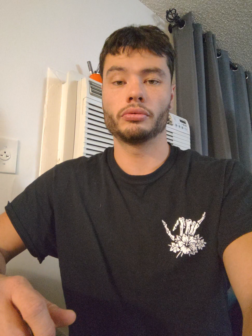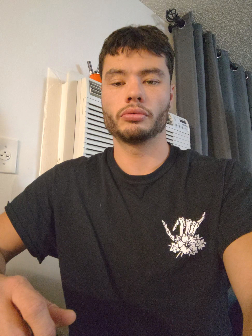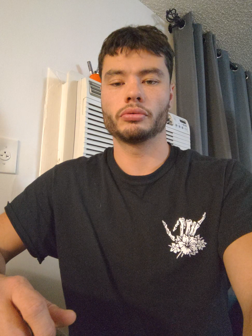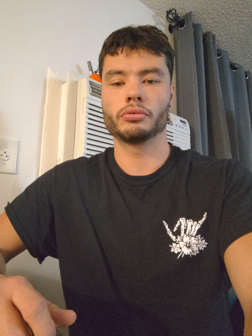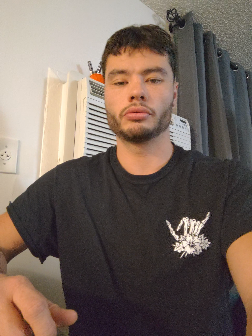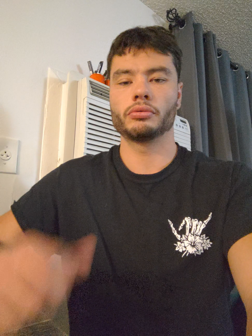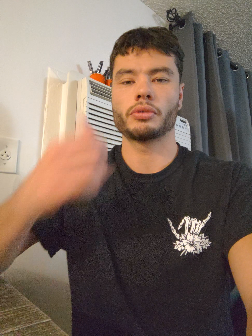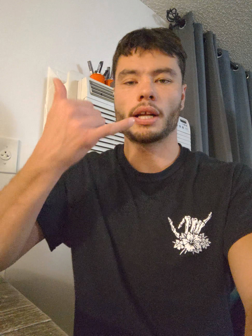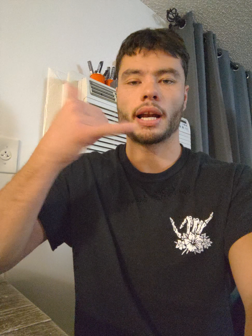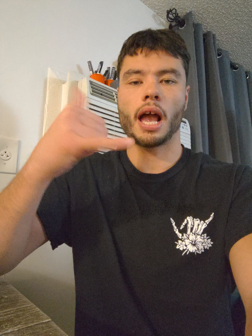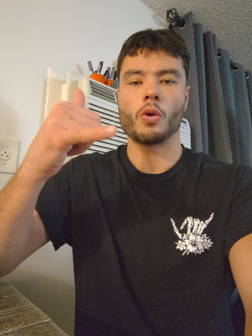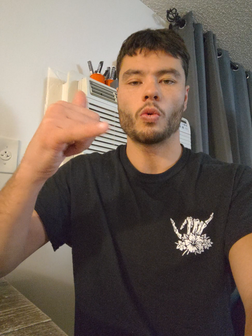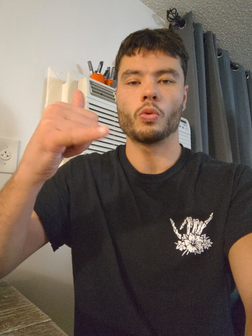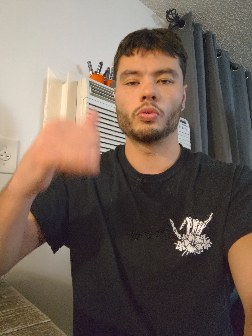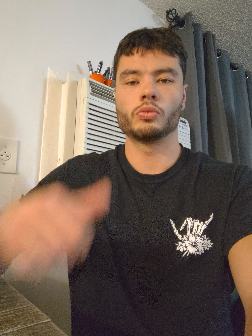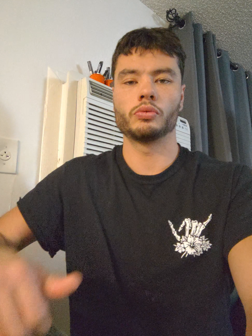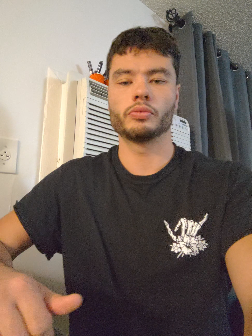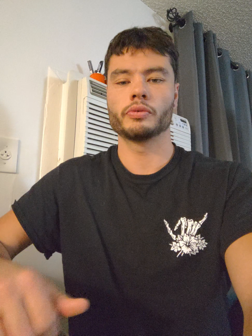yellow